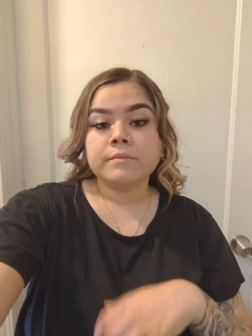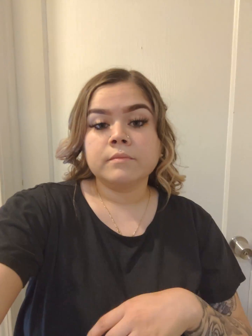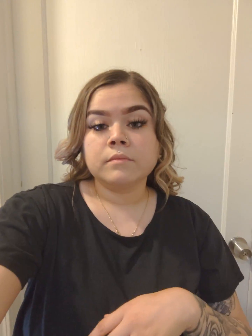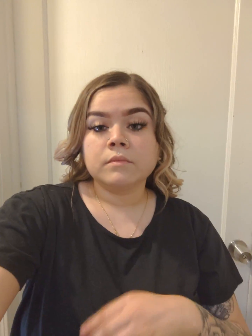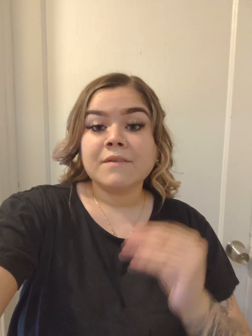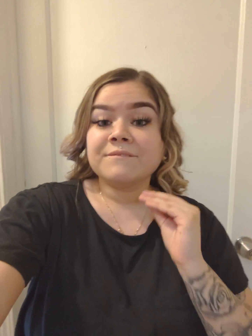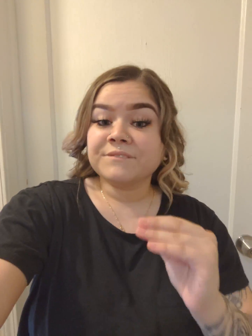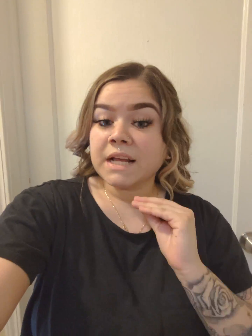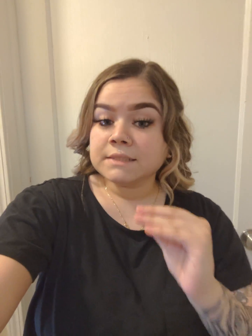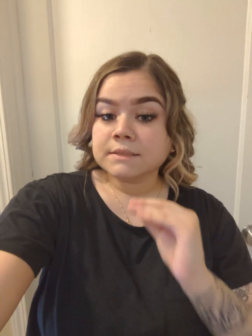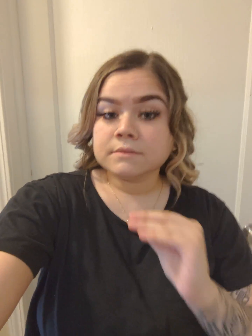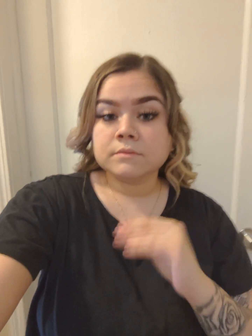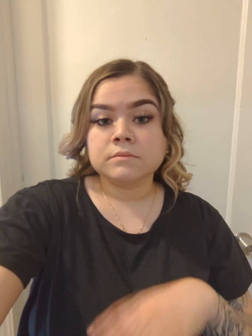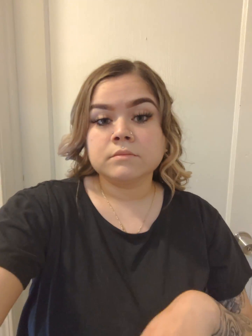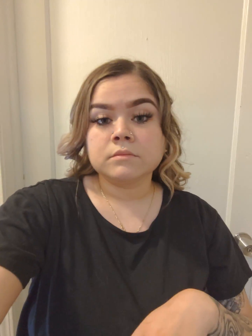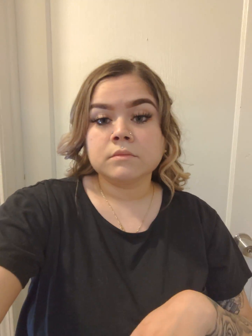fix